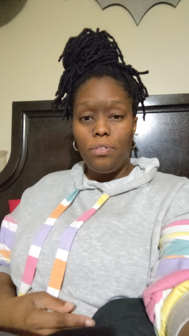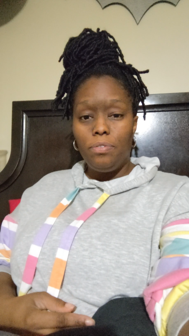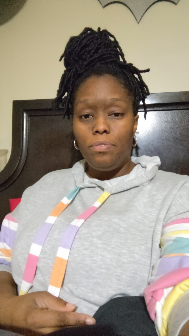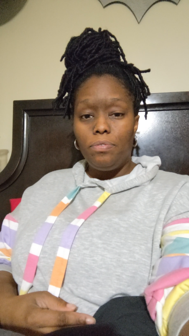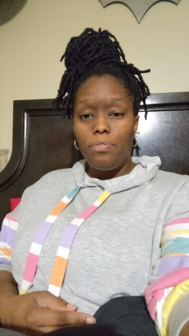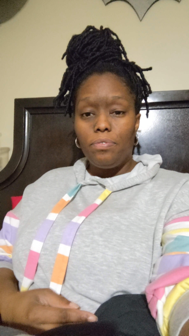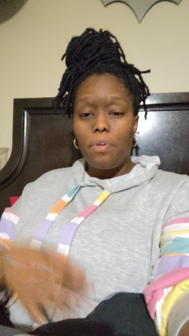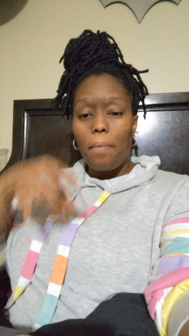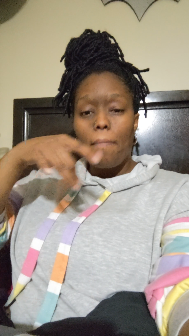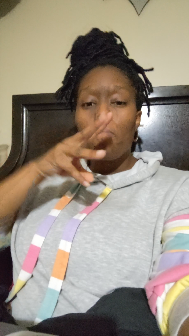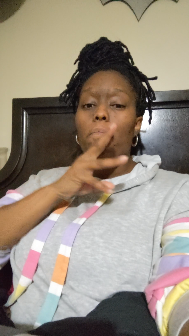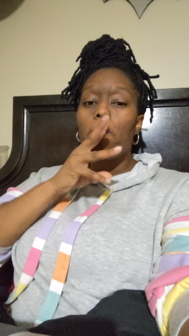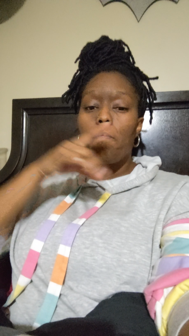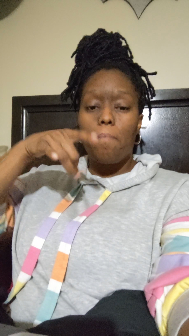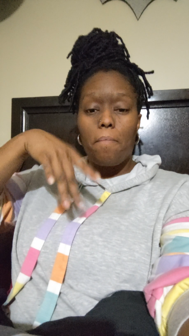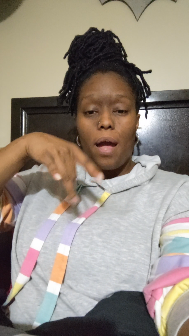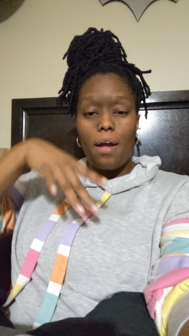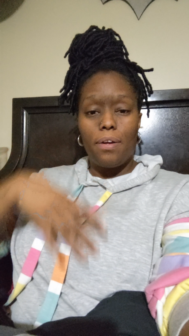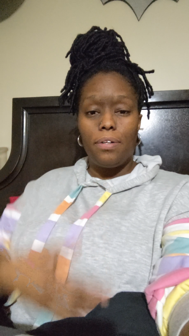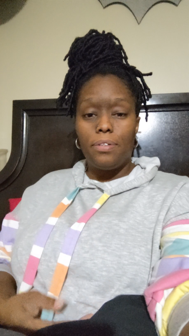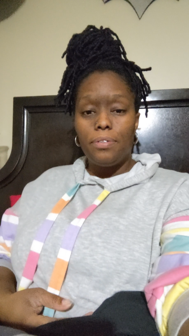melon